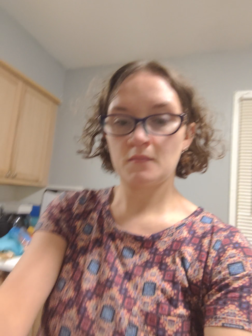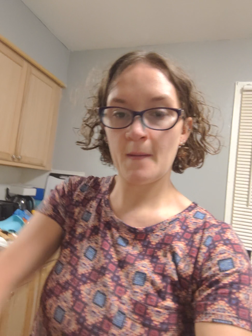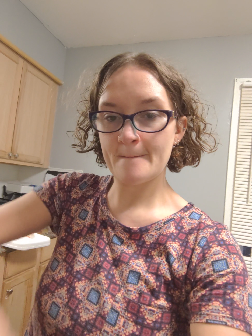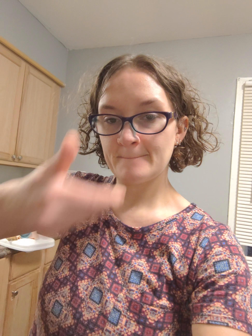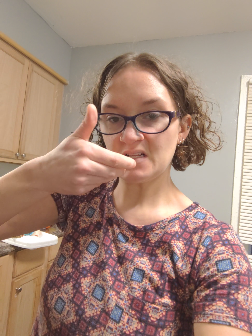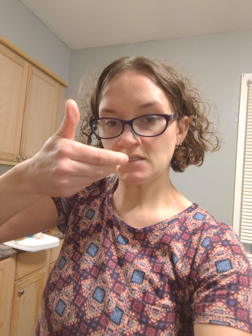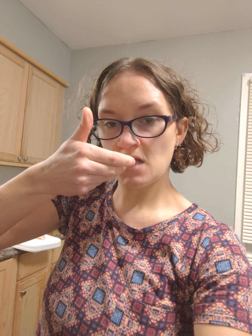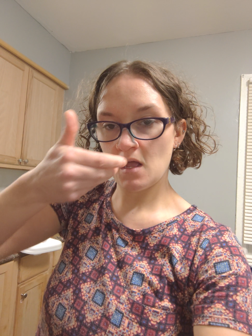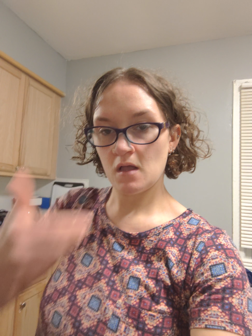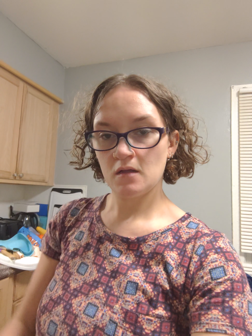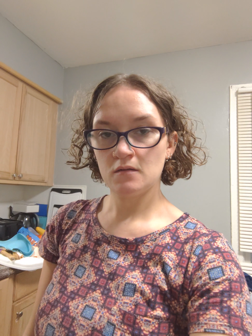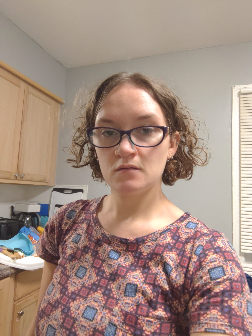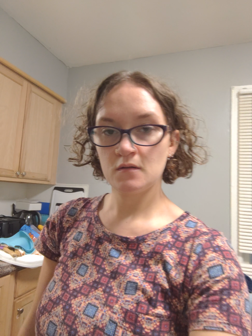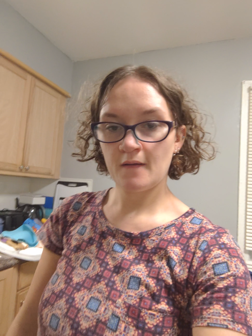pizza